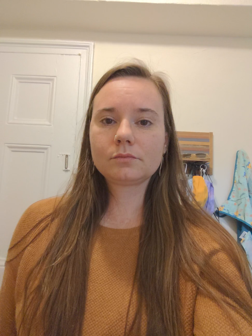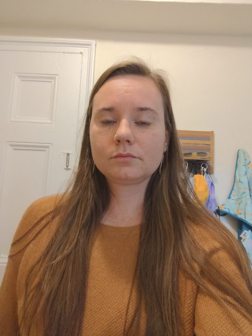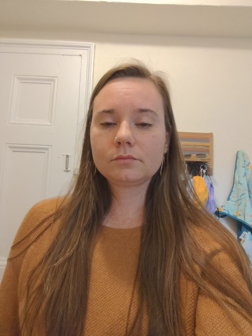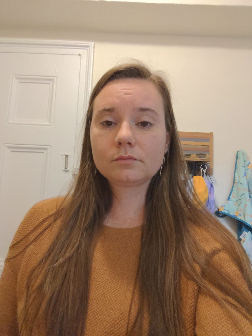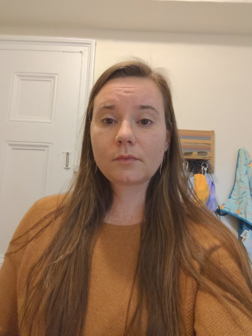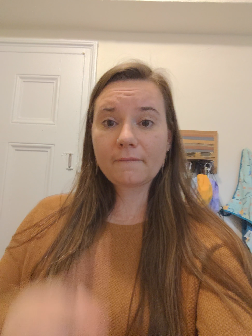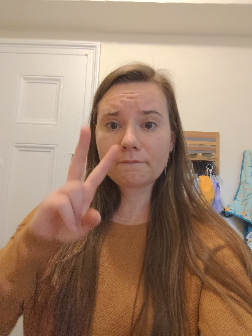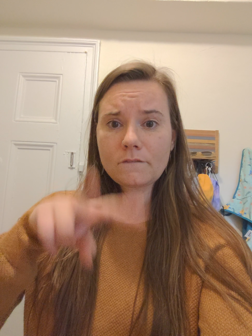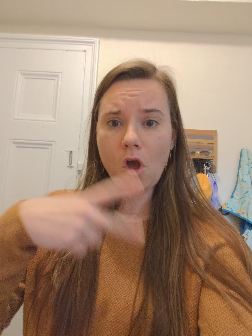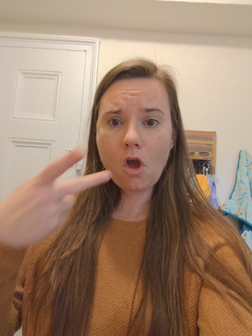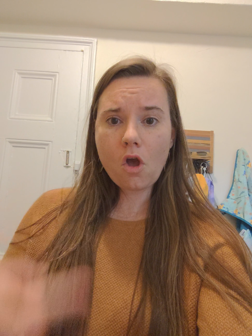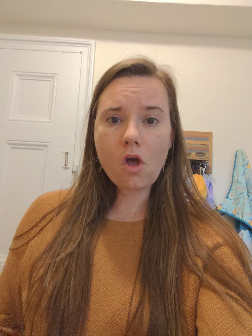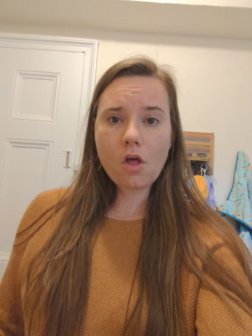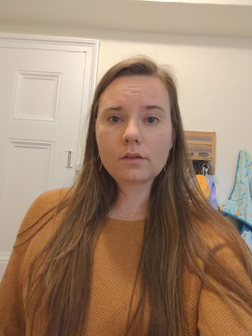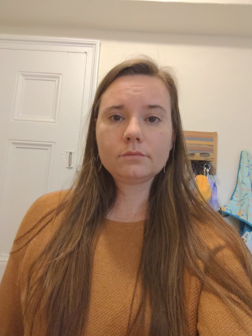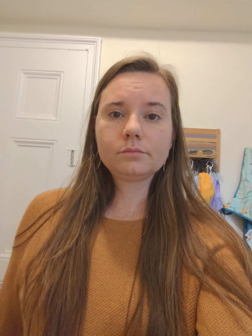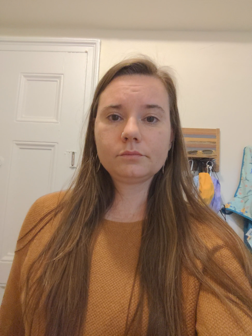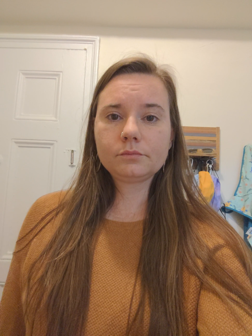fall